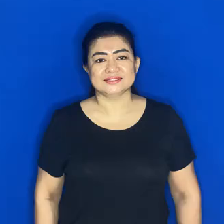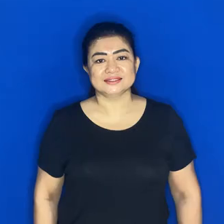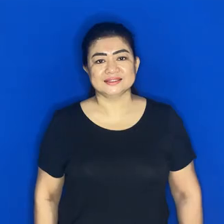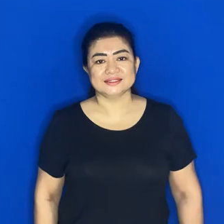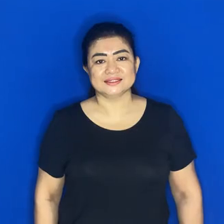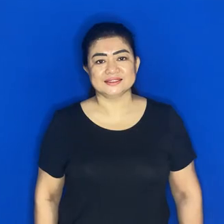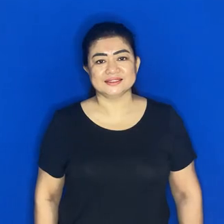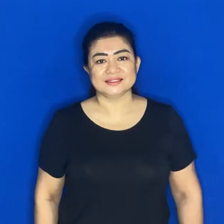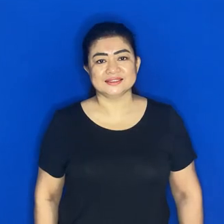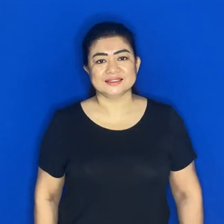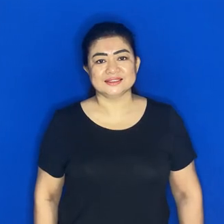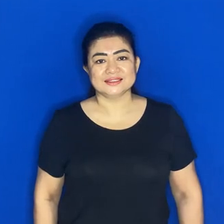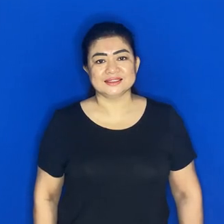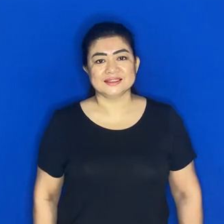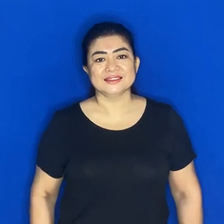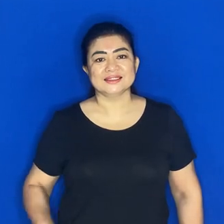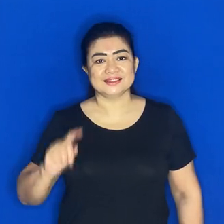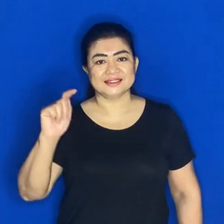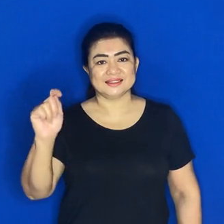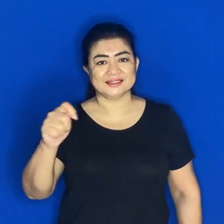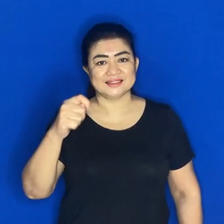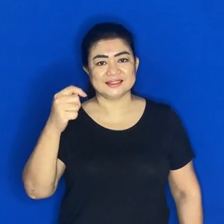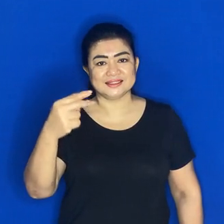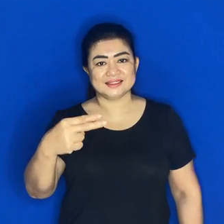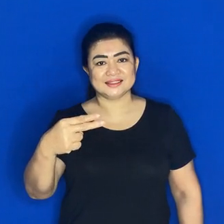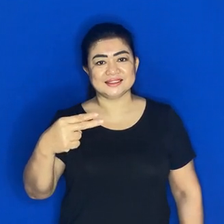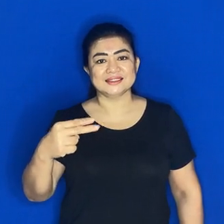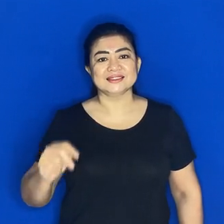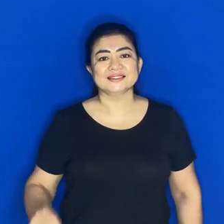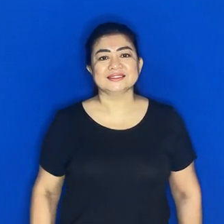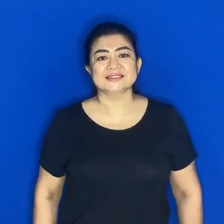thursday